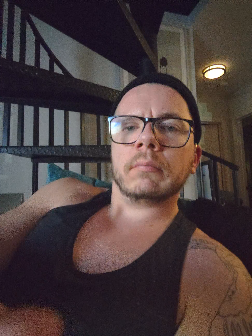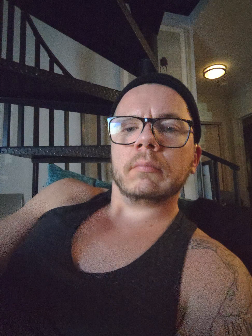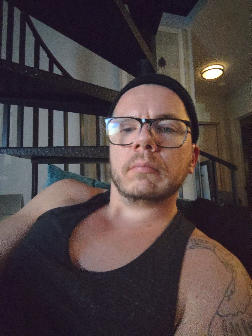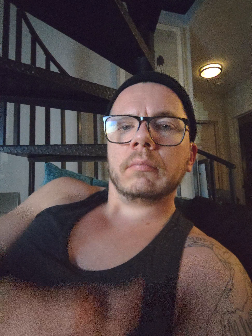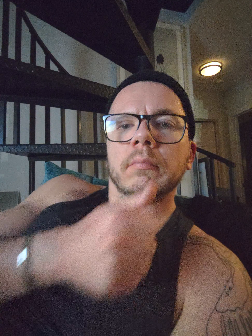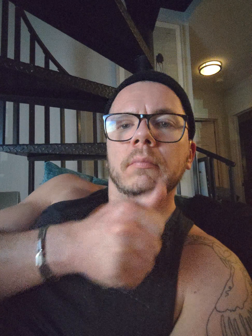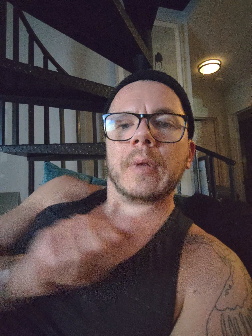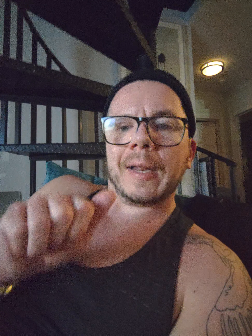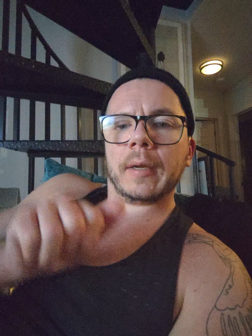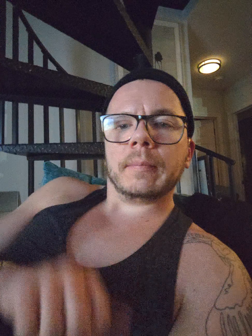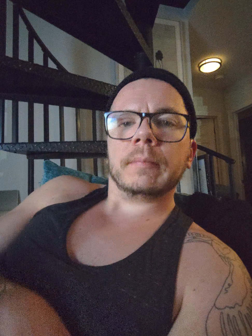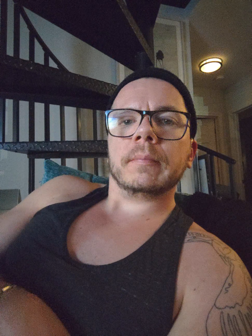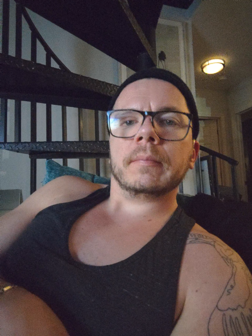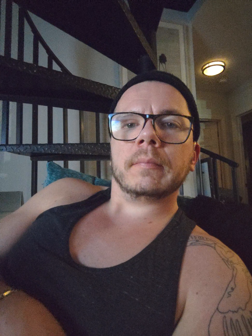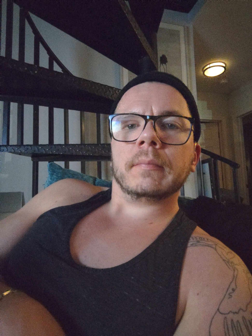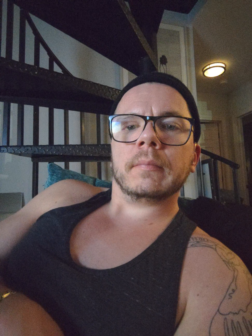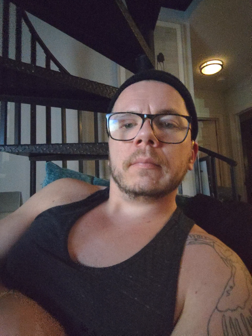any